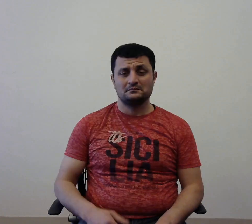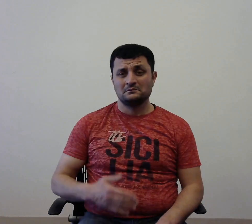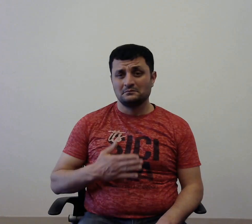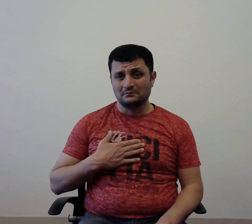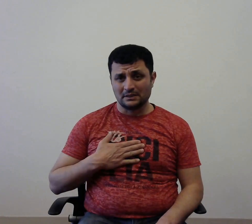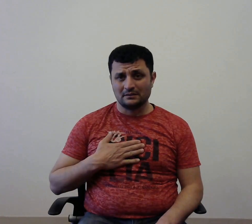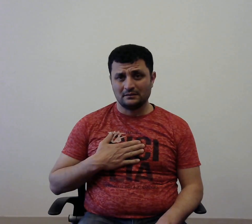mən